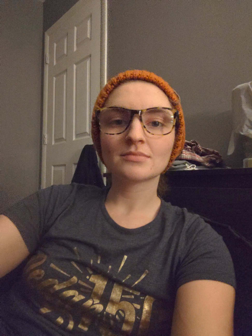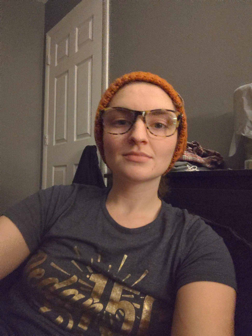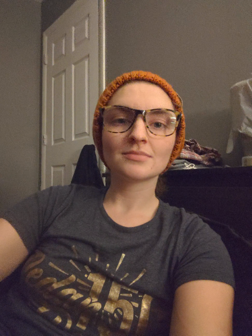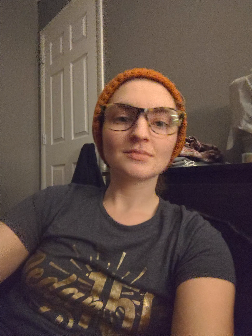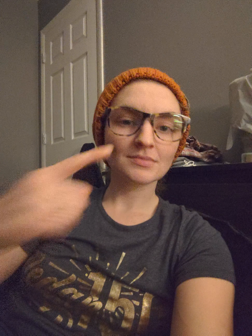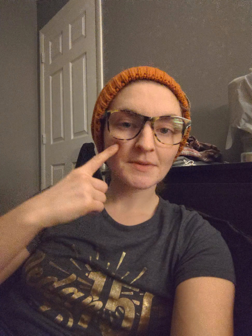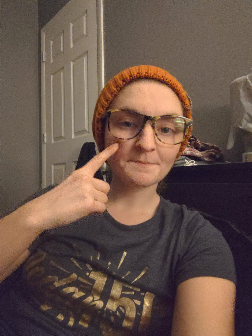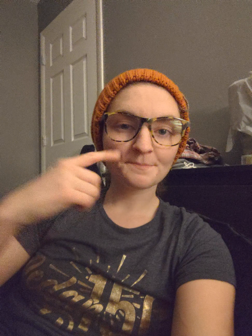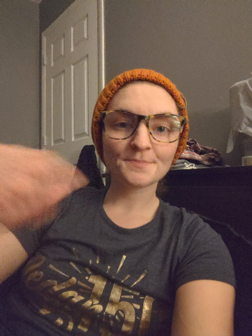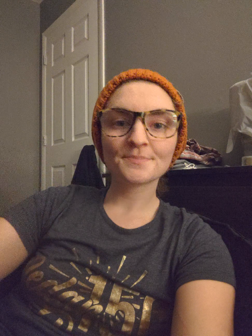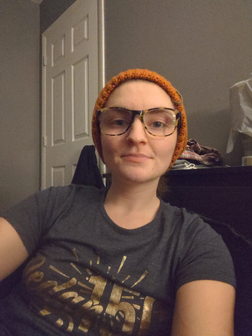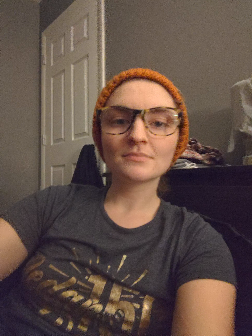eye